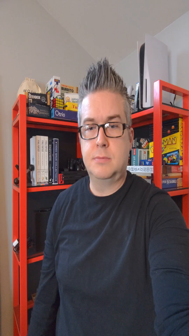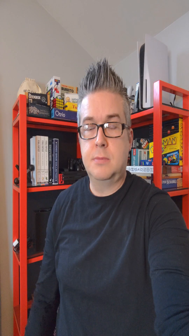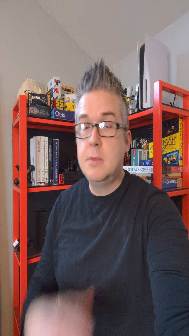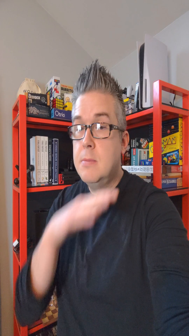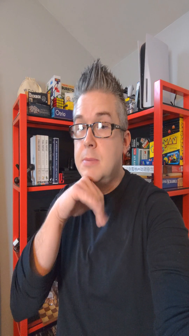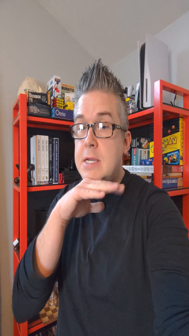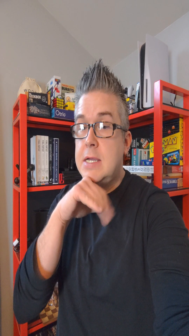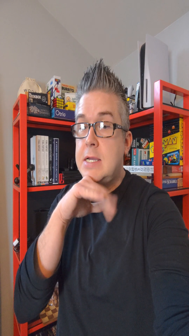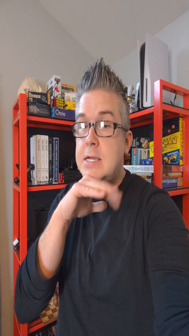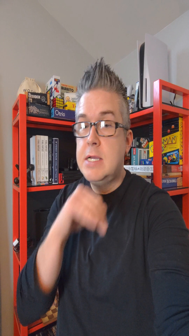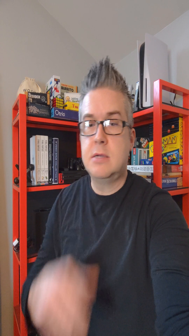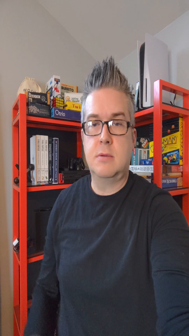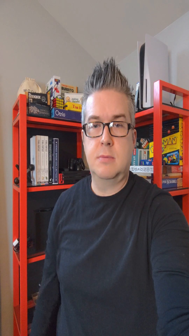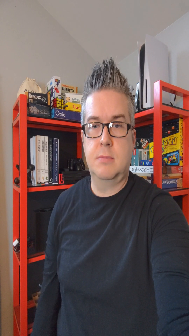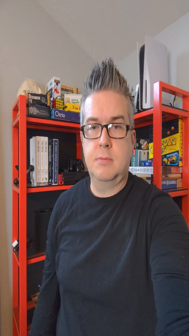pig